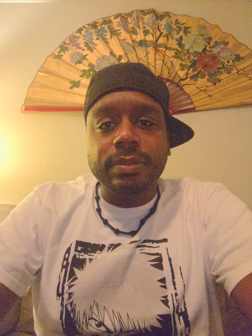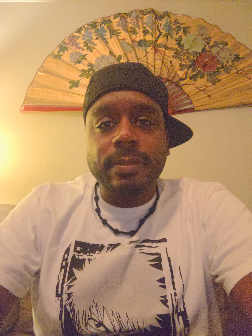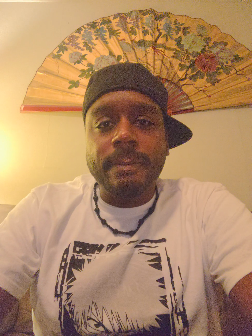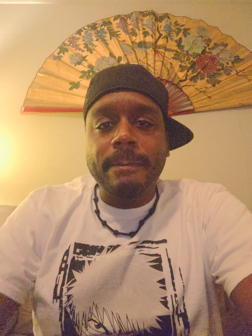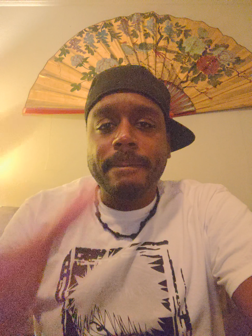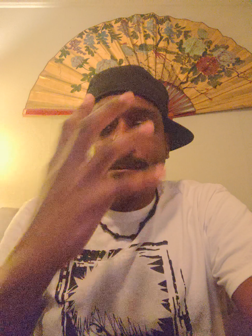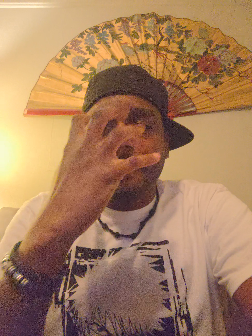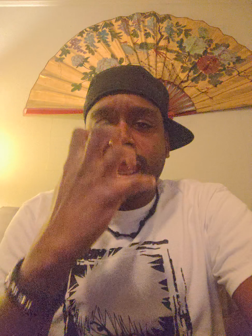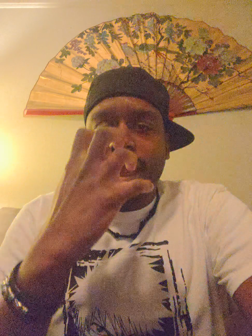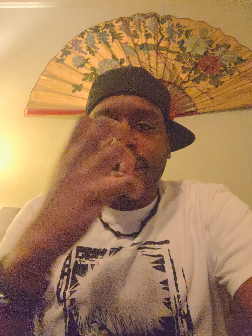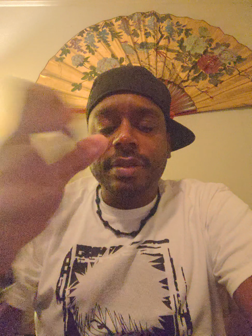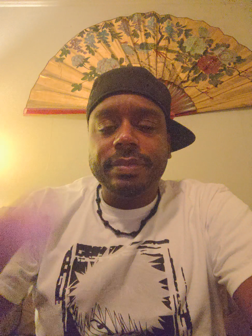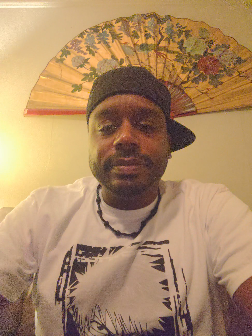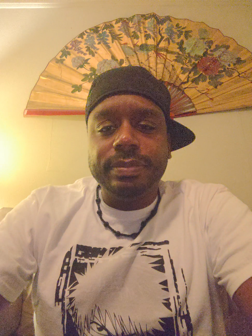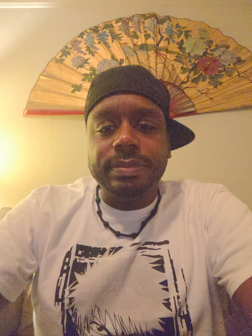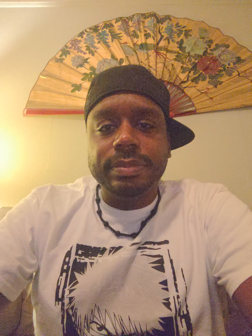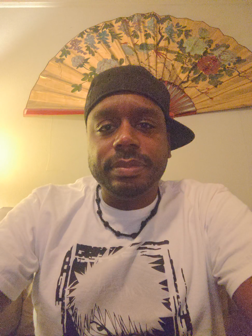mad